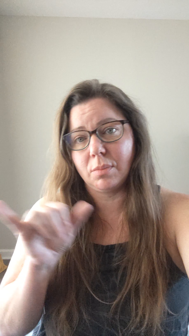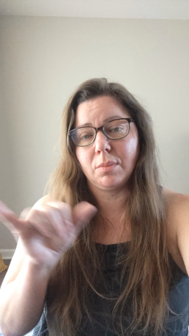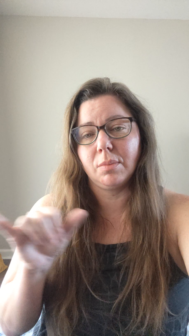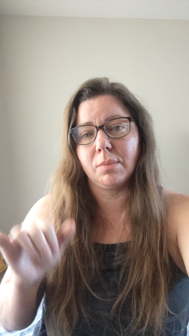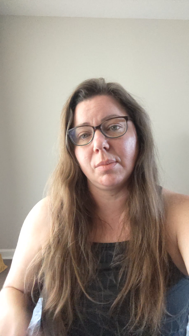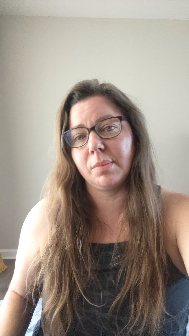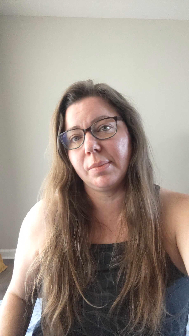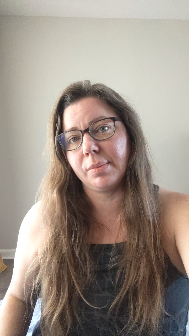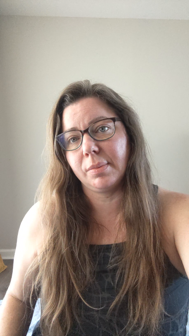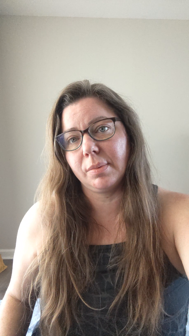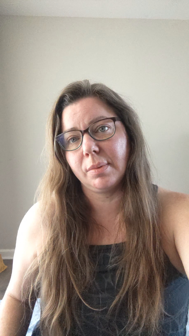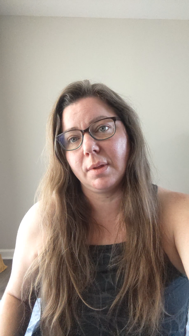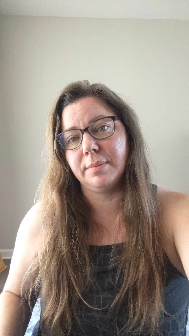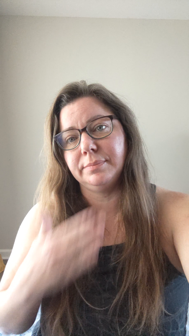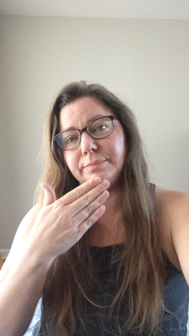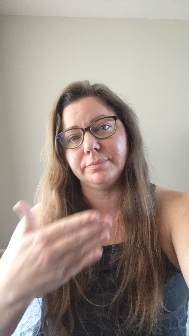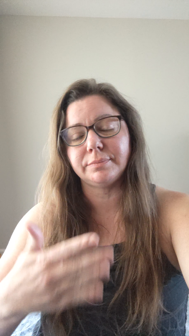good